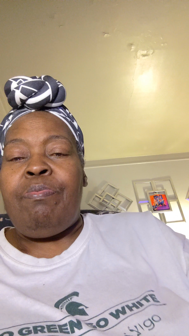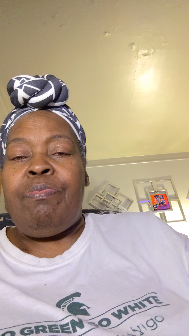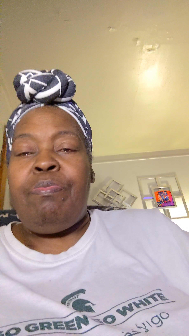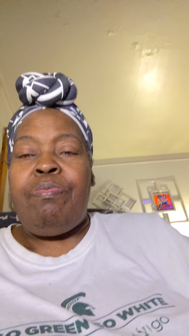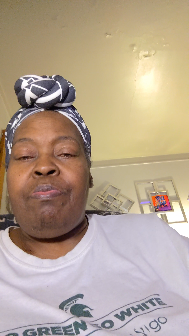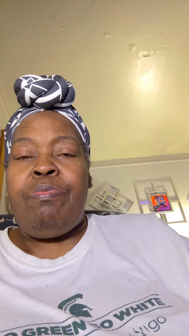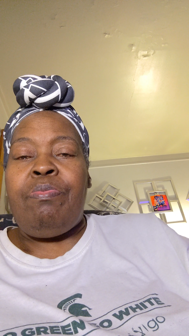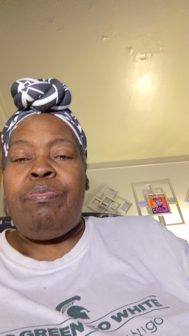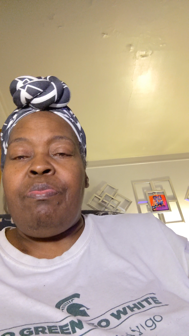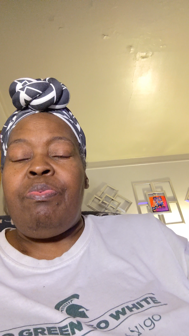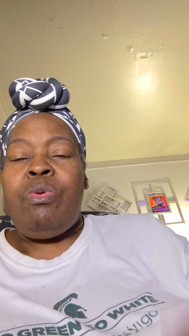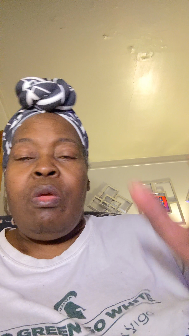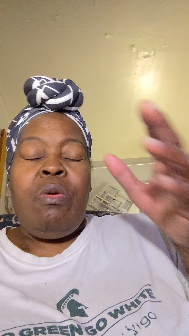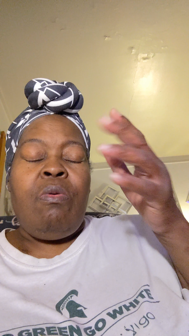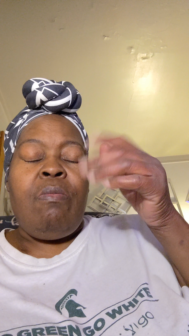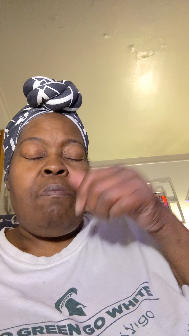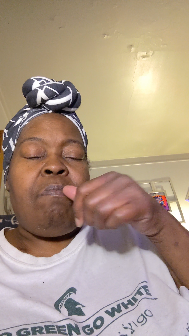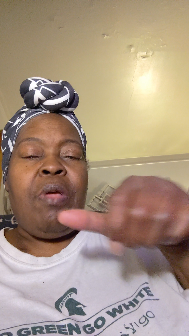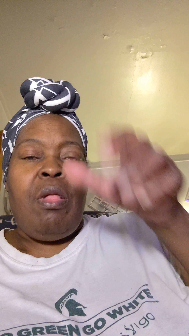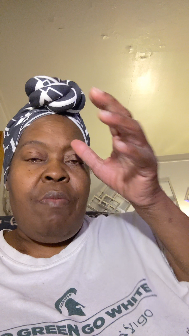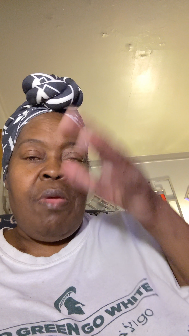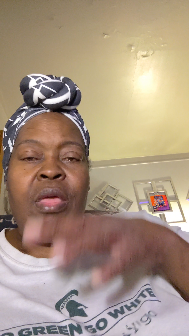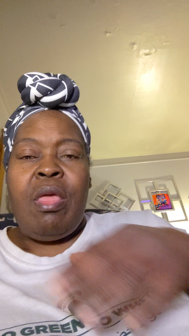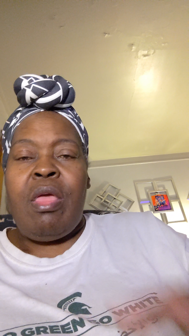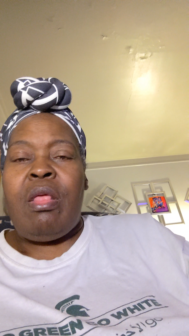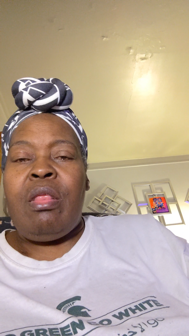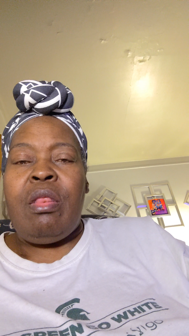mailman